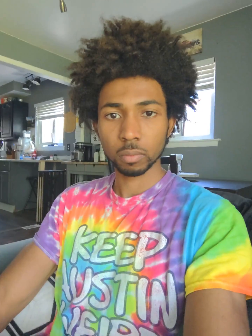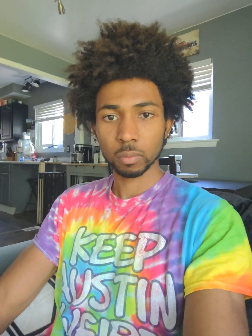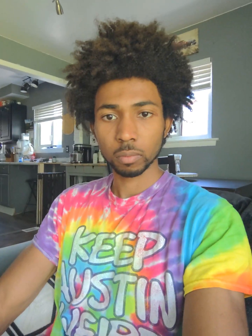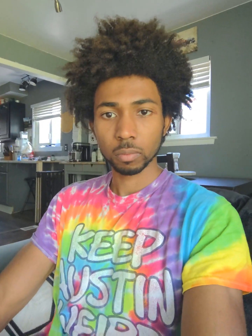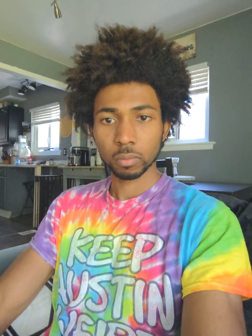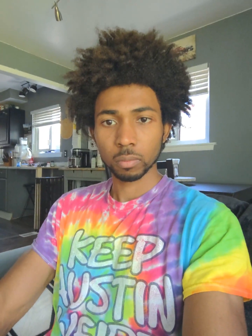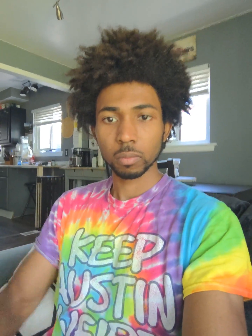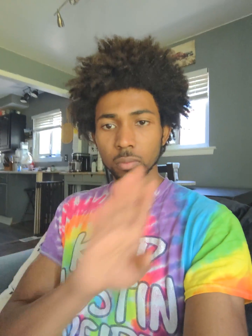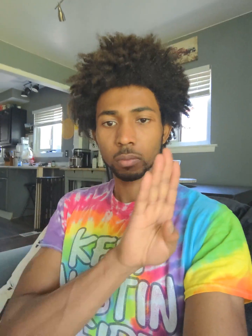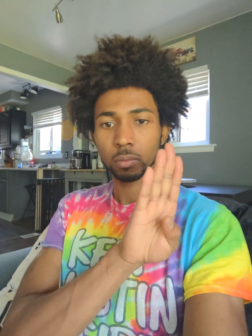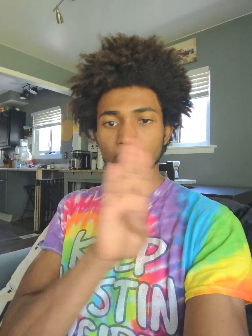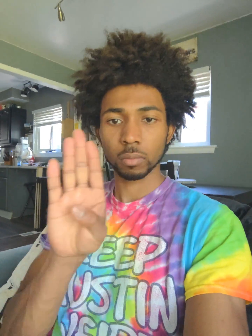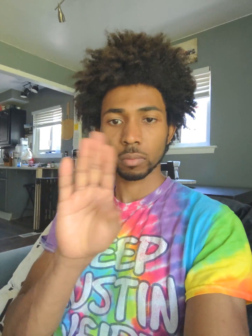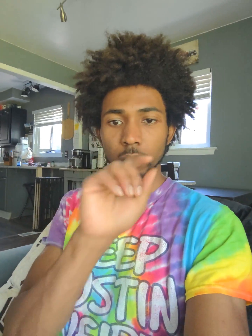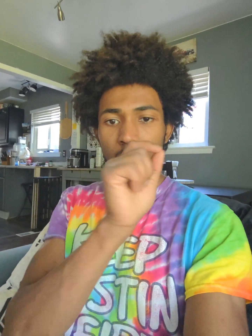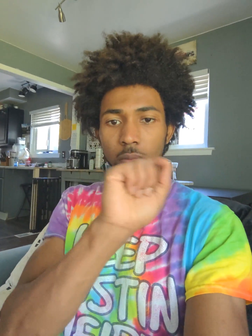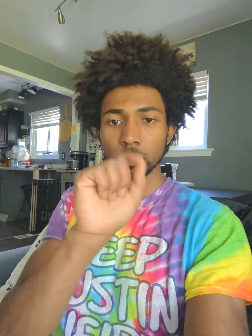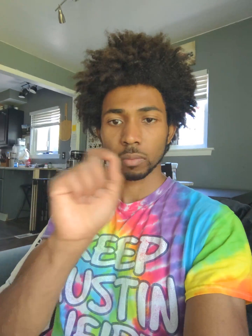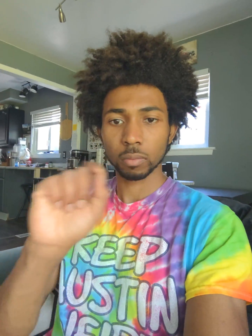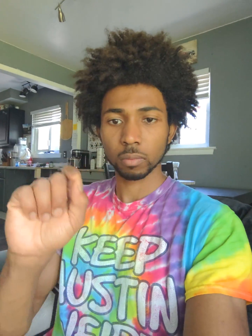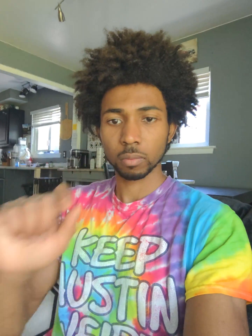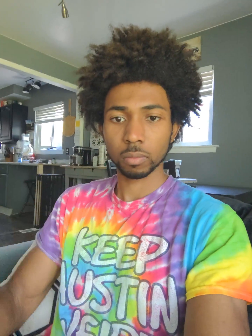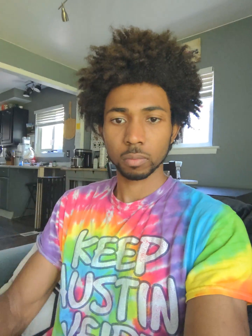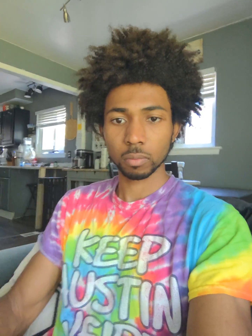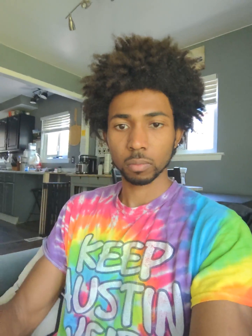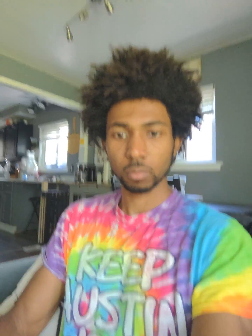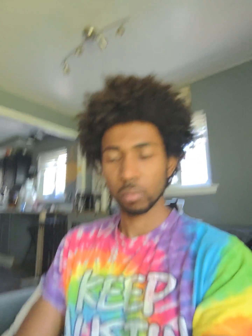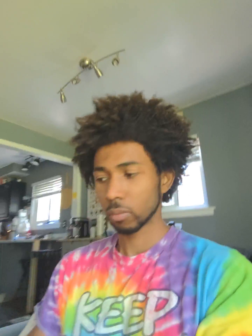chalk